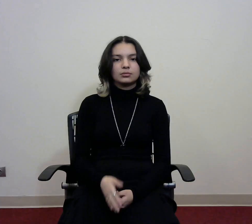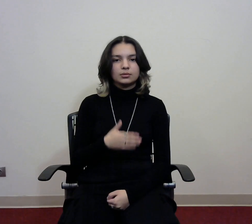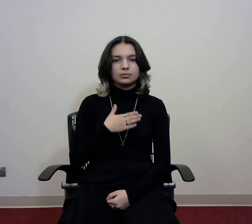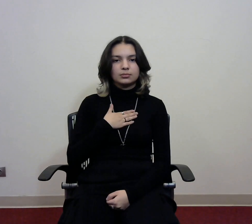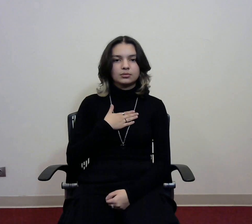mən